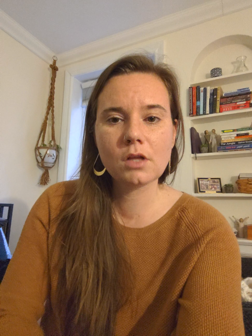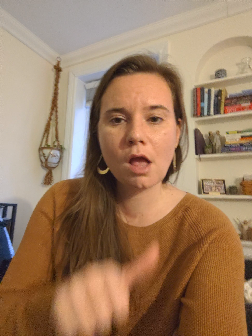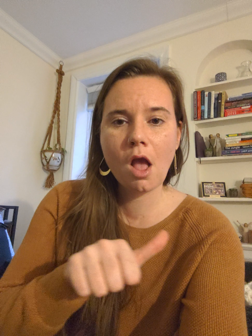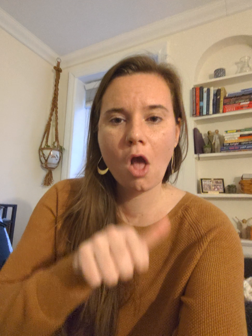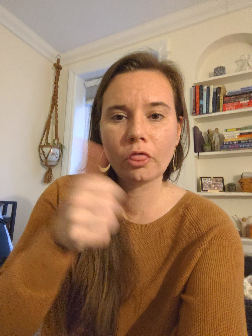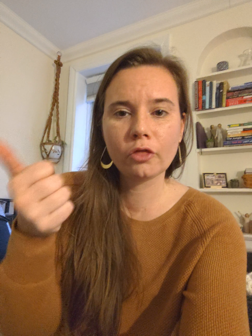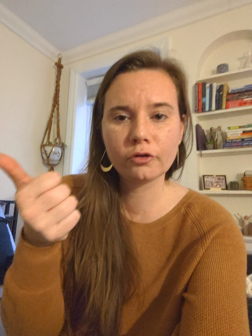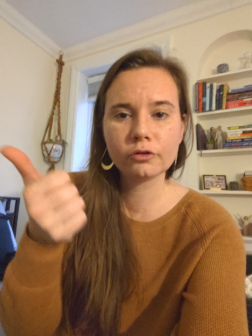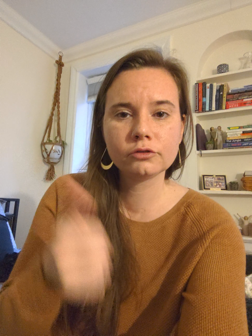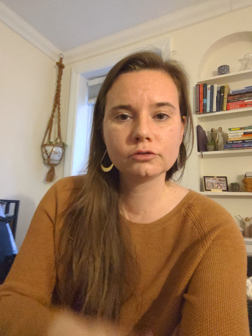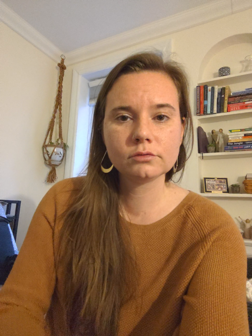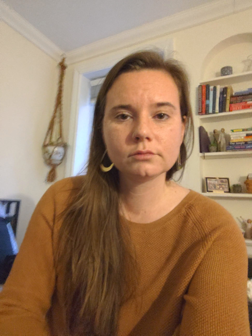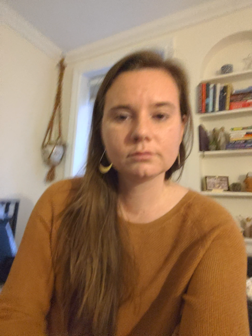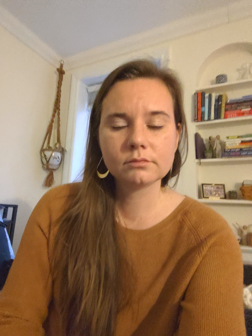another